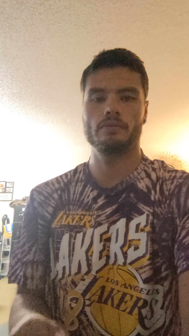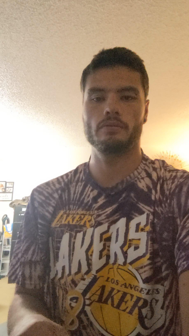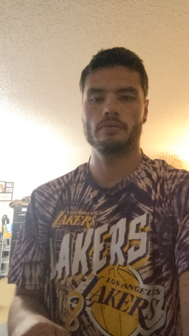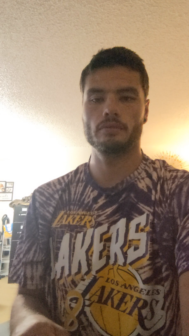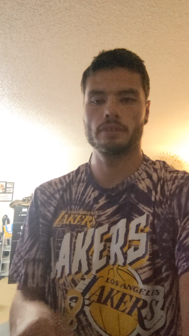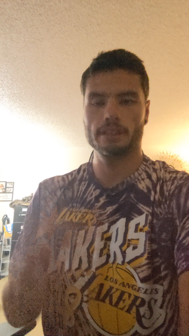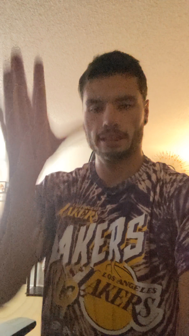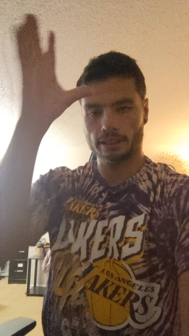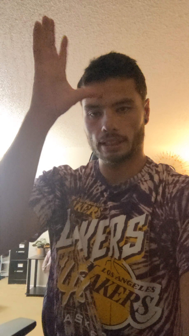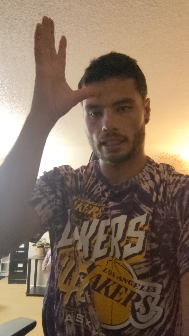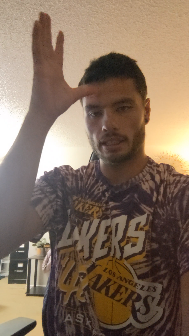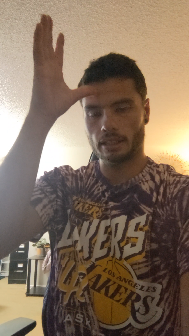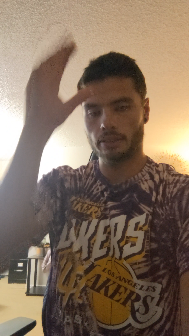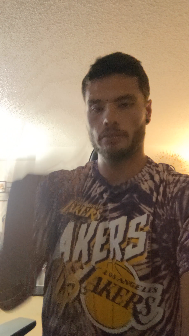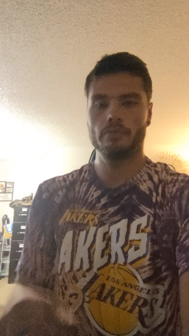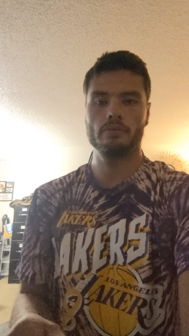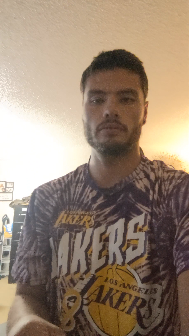daddy